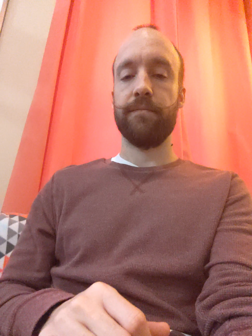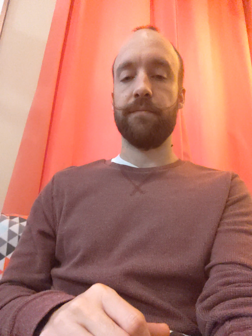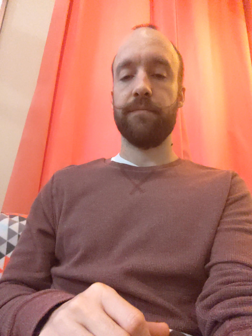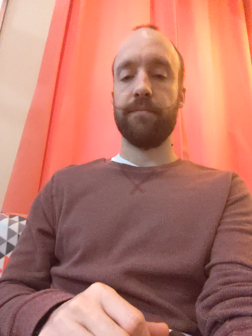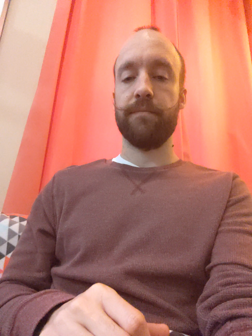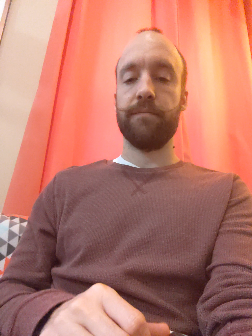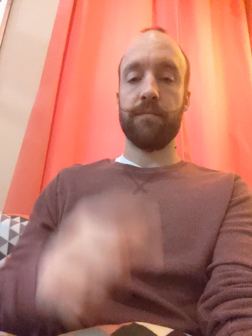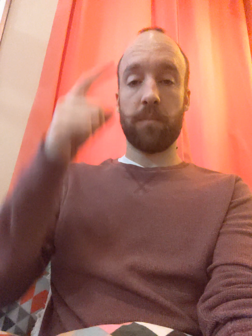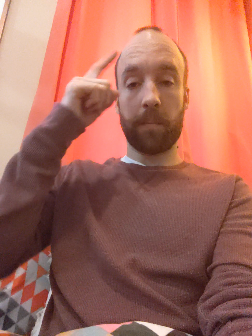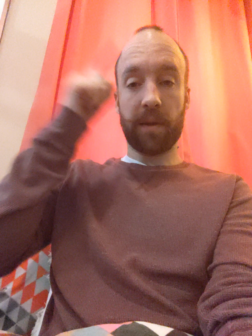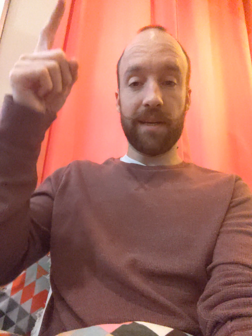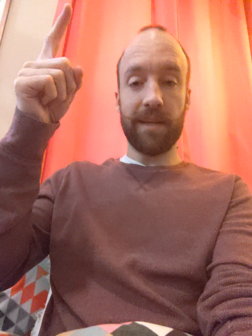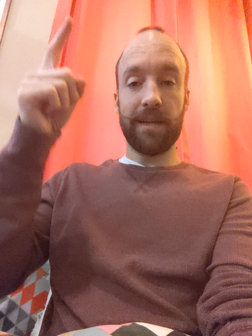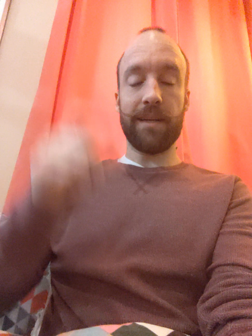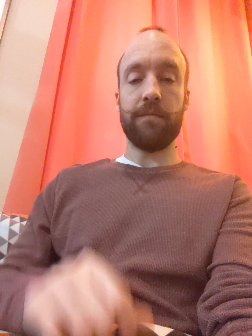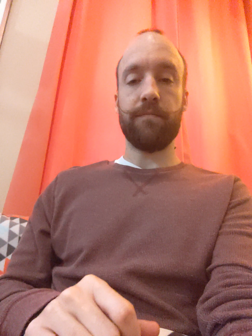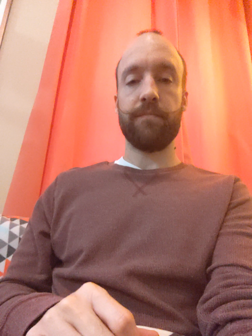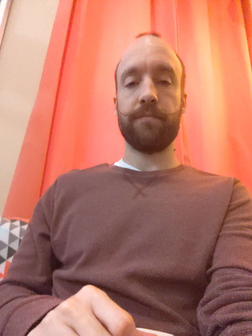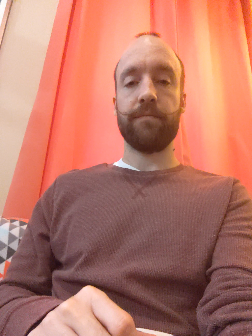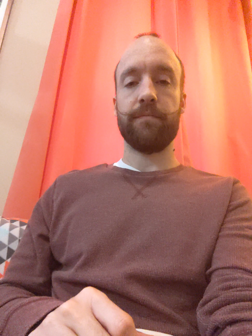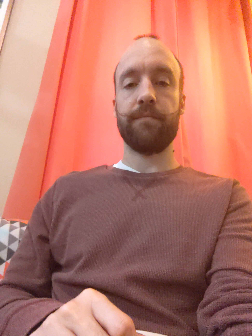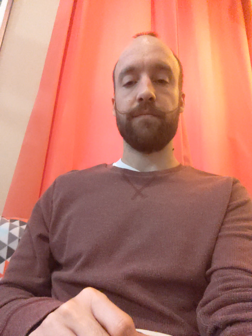penny